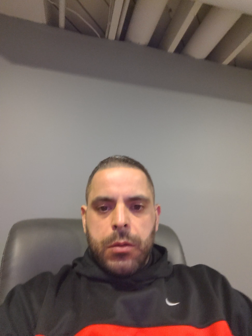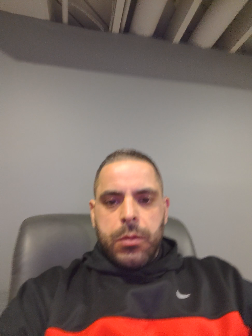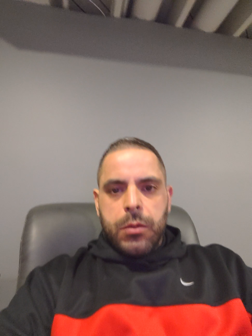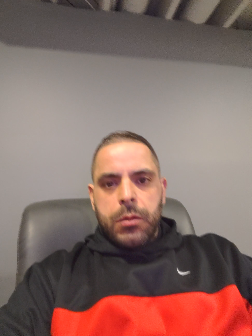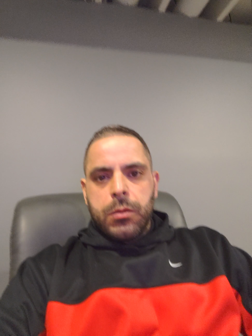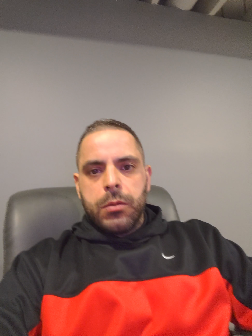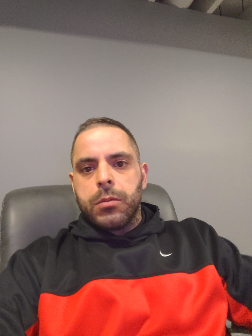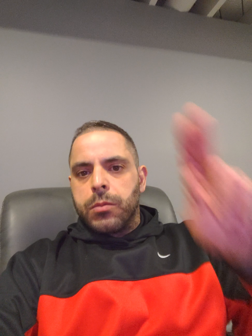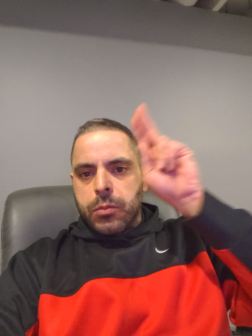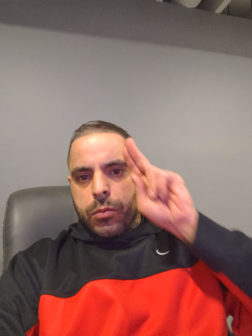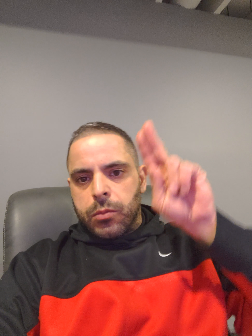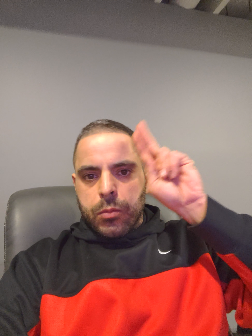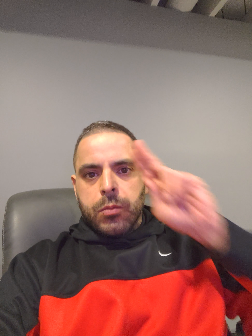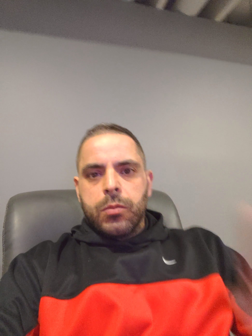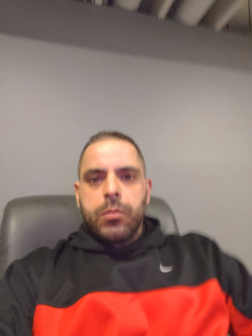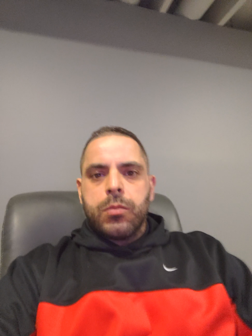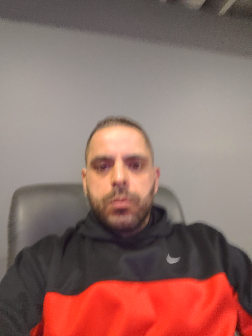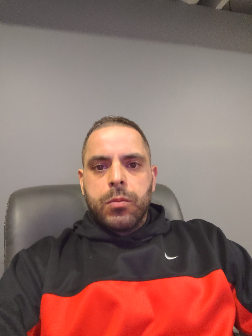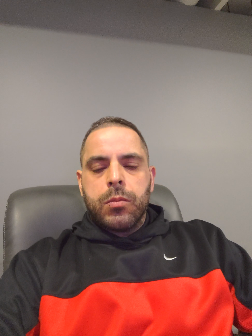uncle